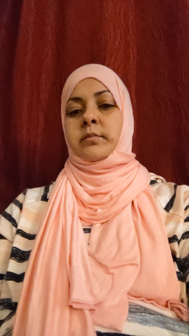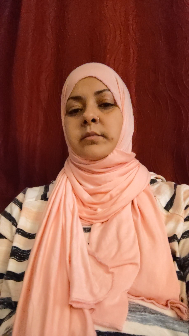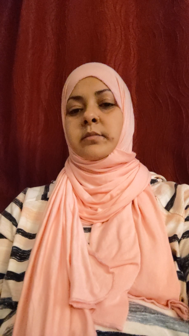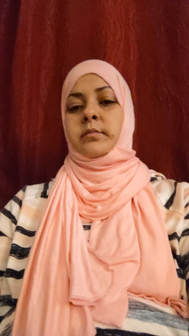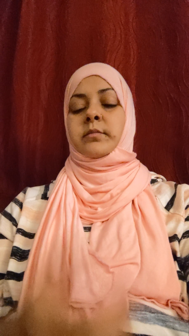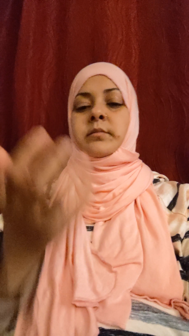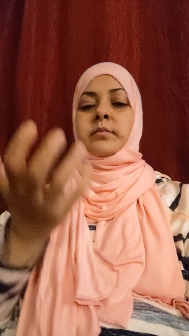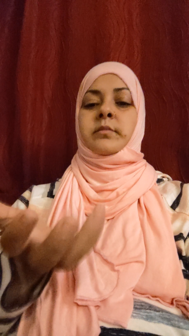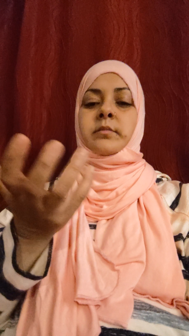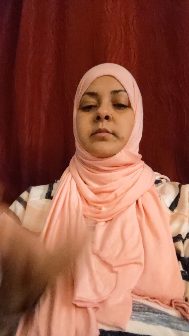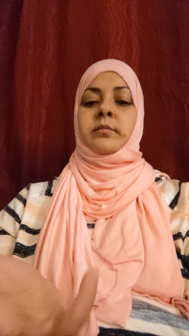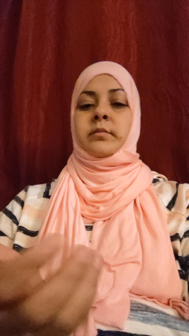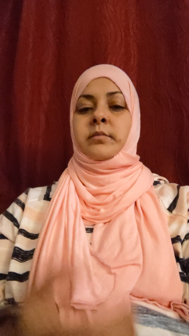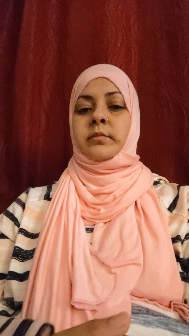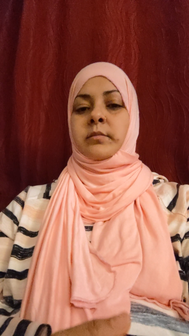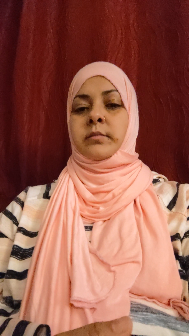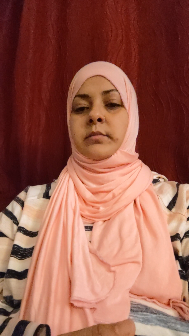heavy